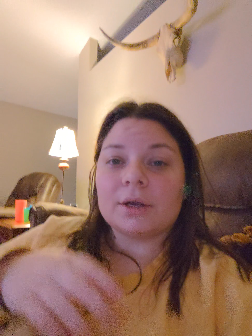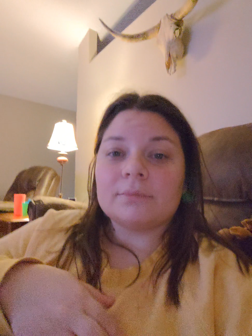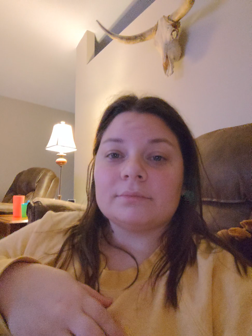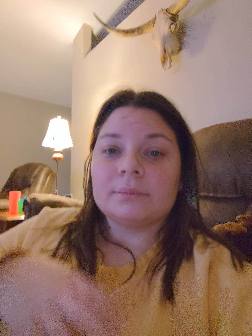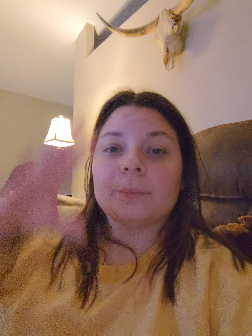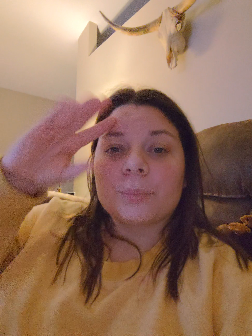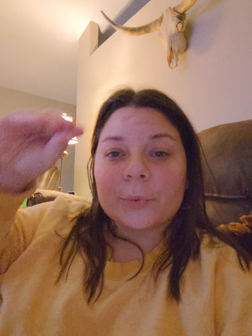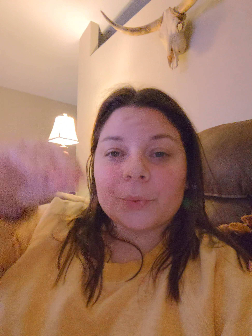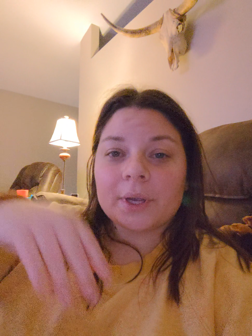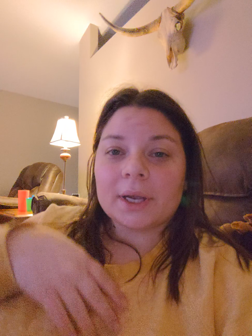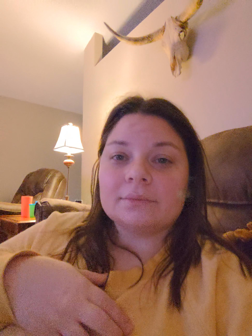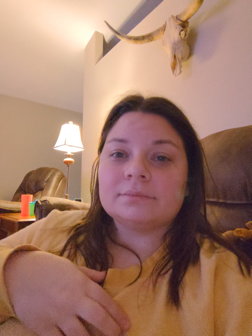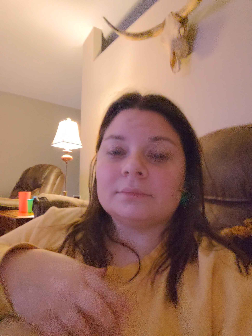boy